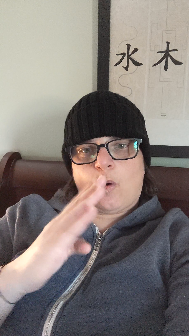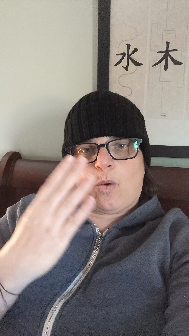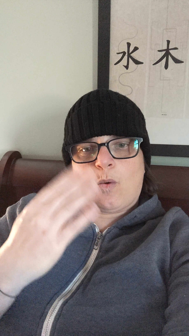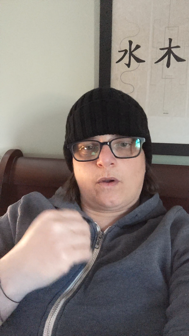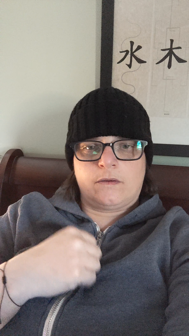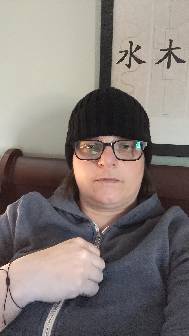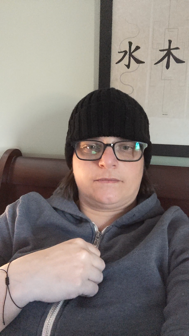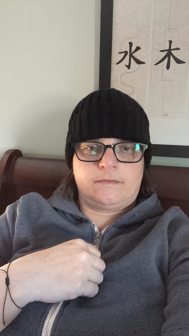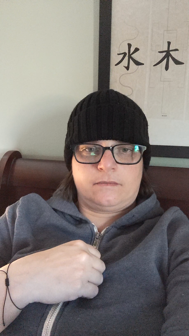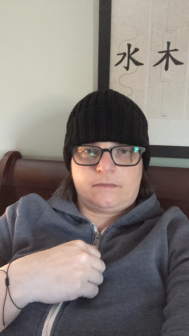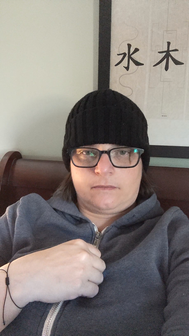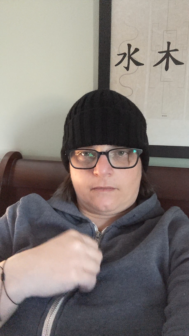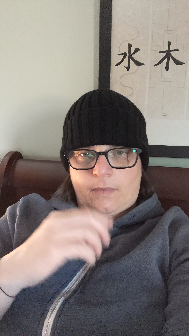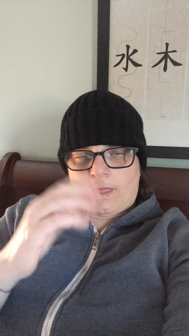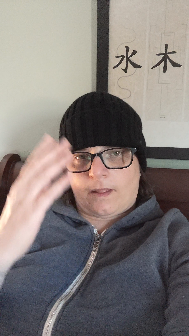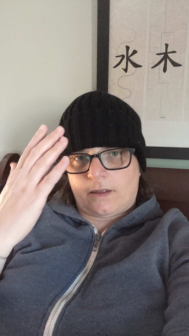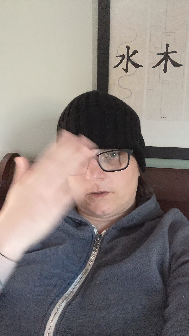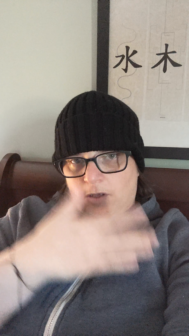dark